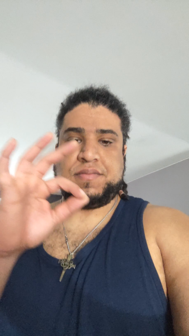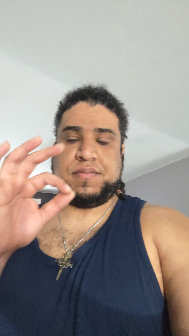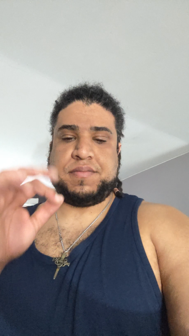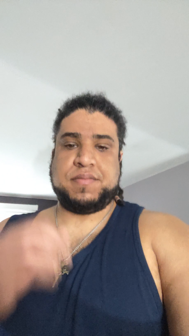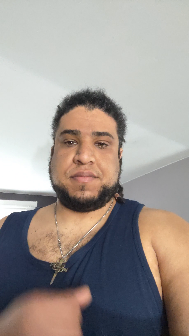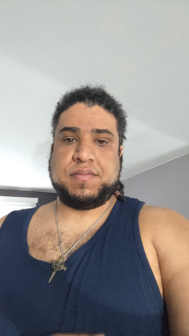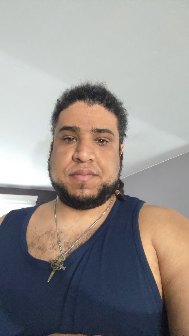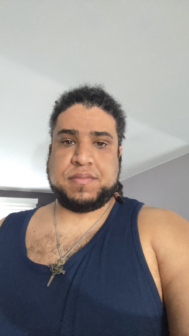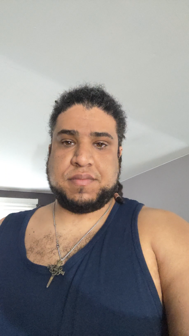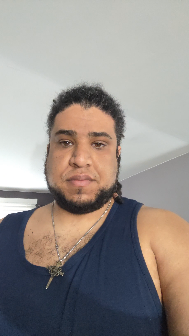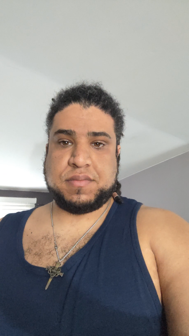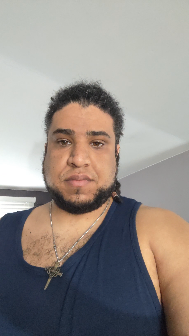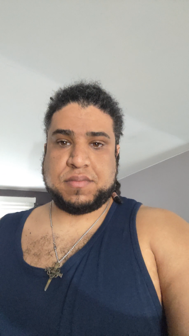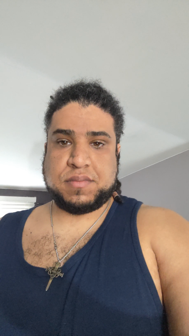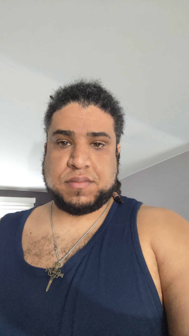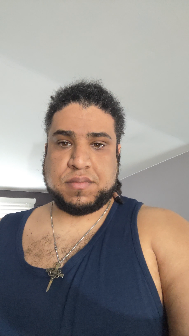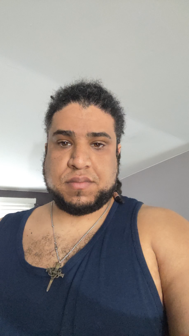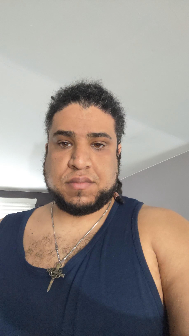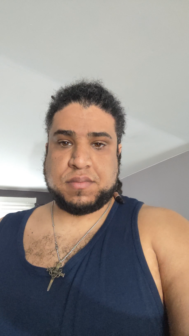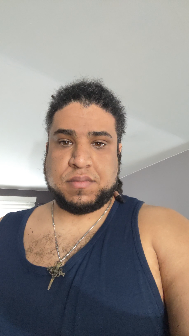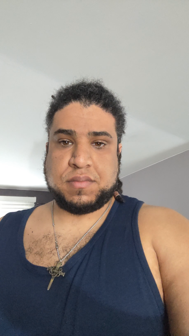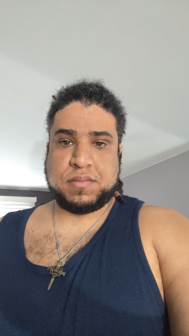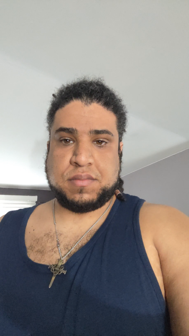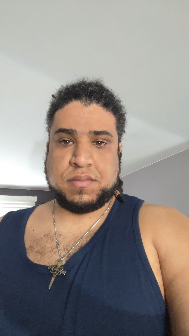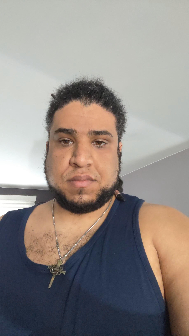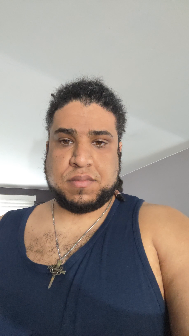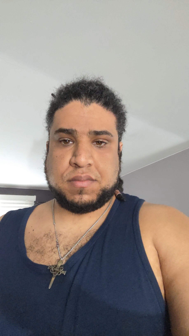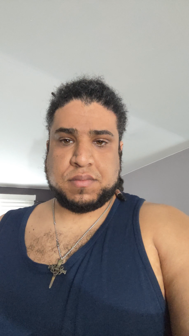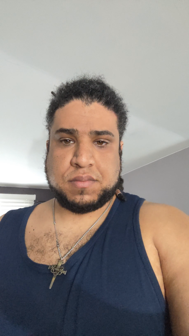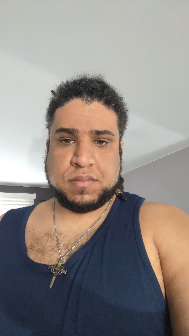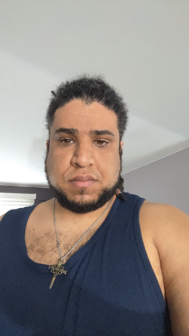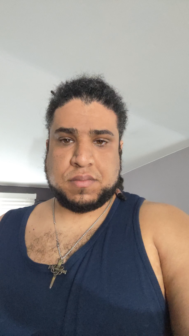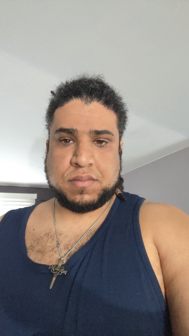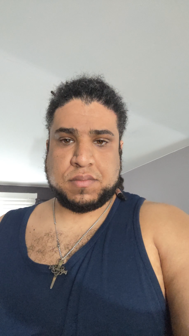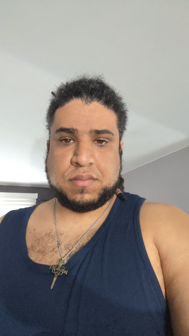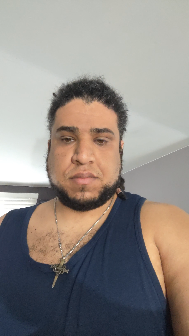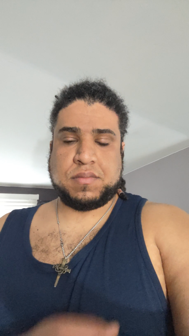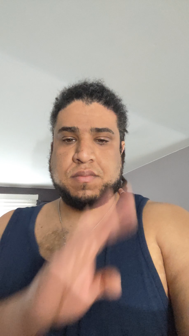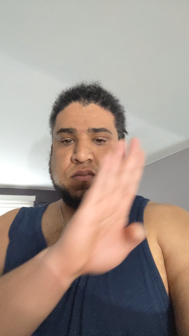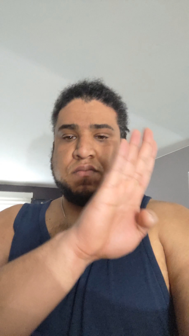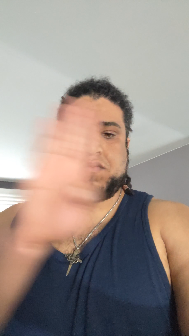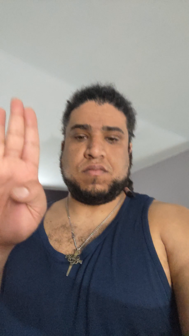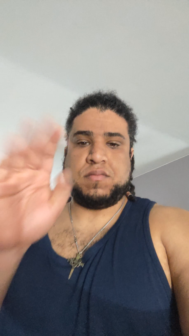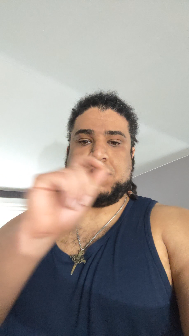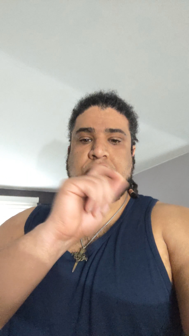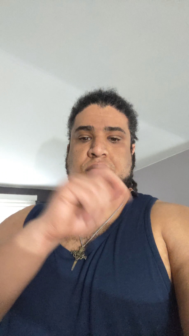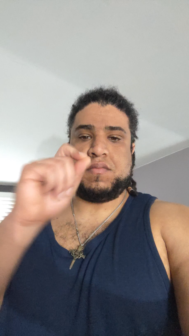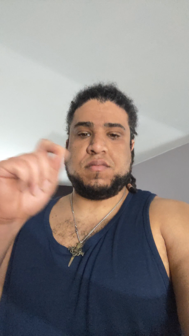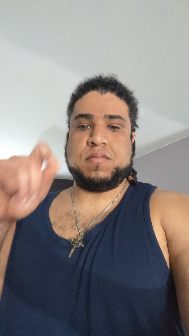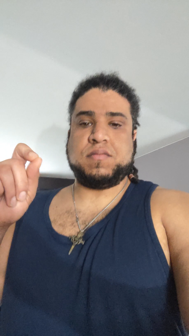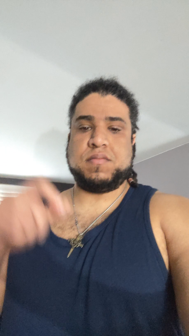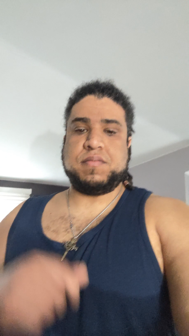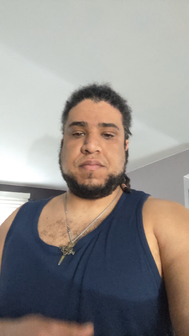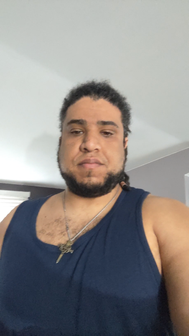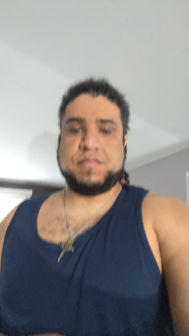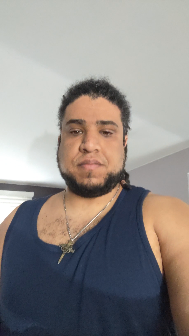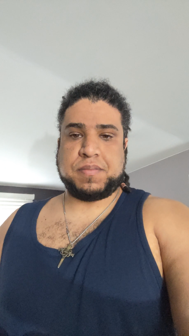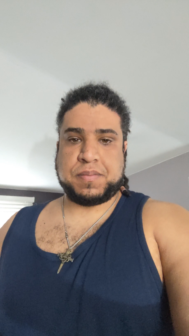chalk